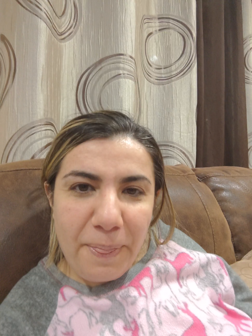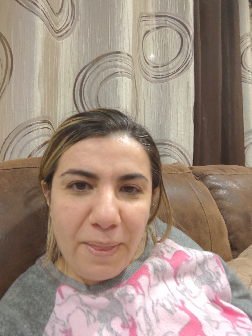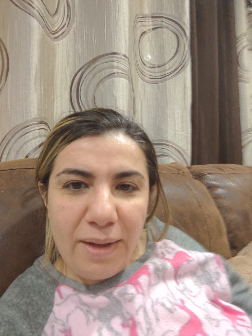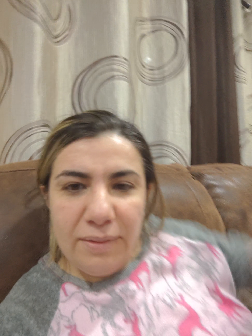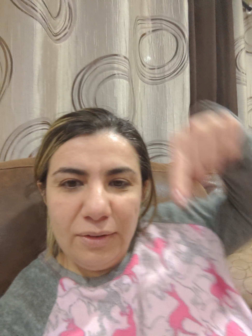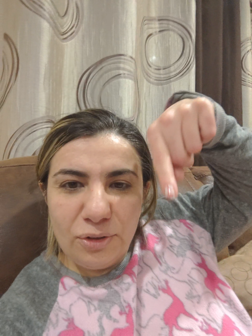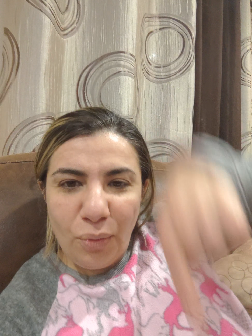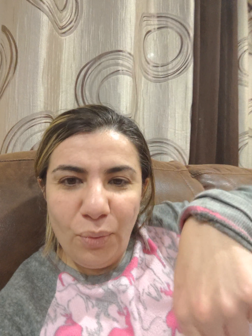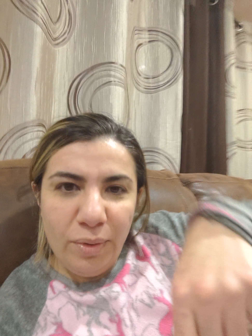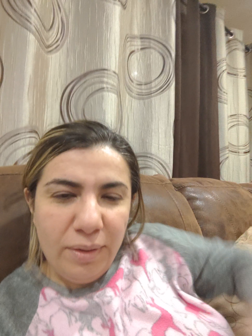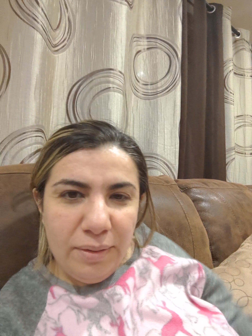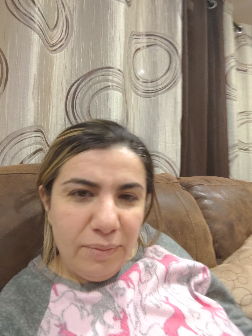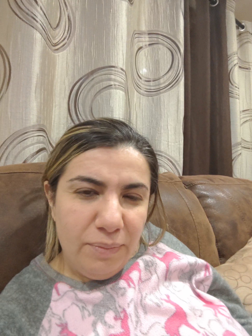down